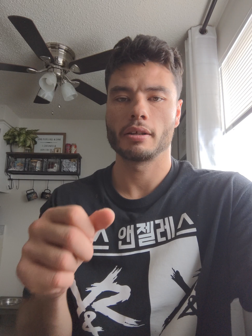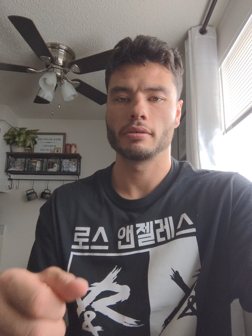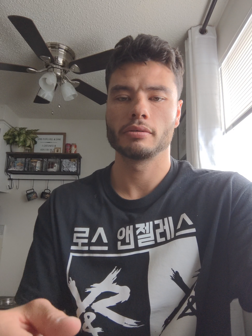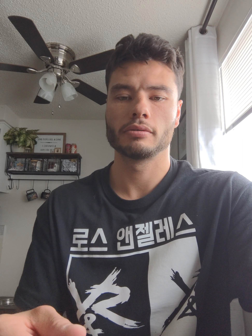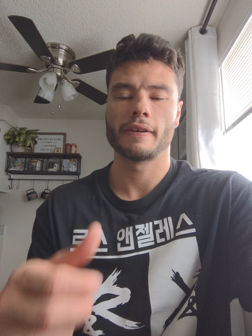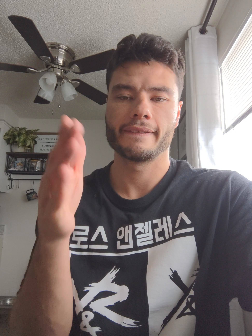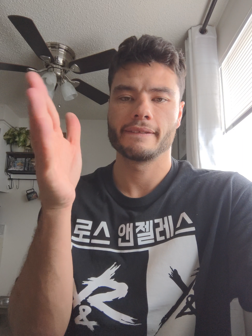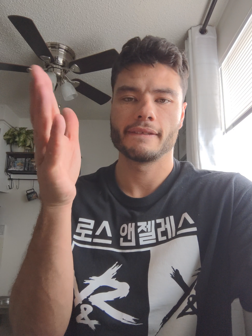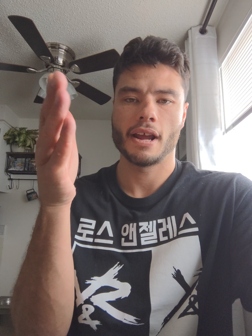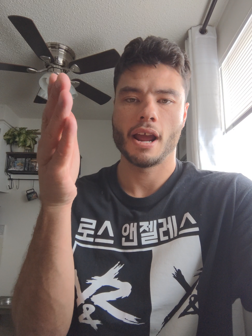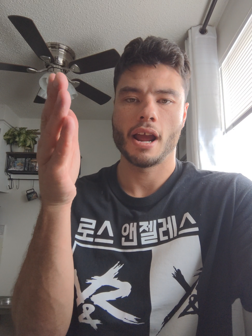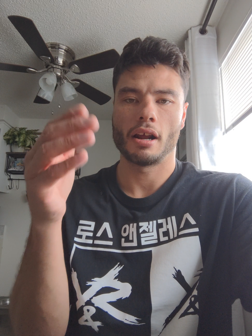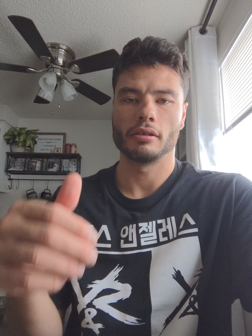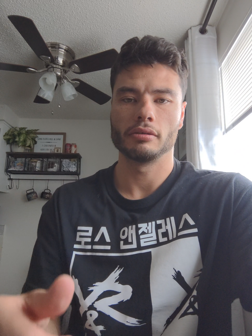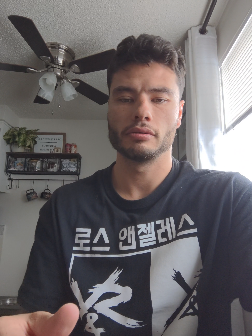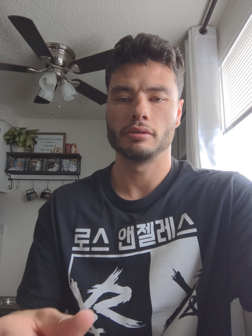flag